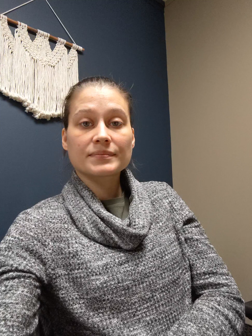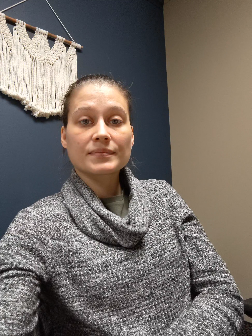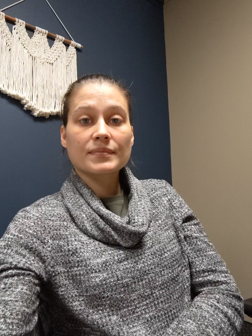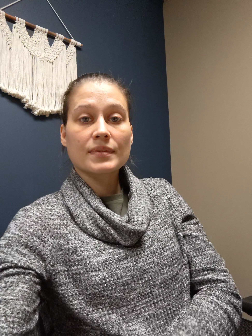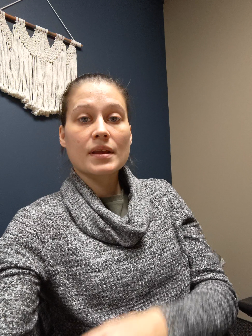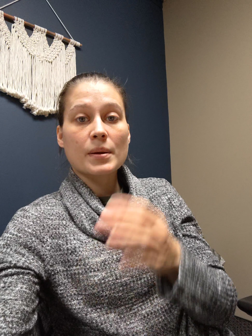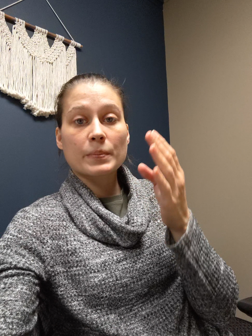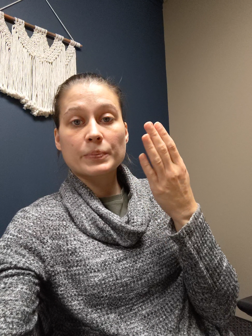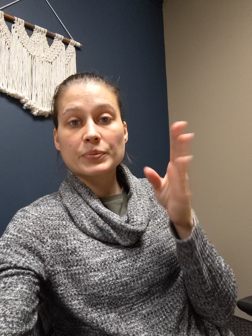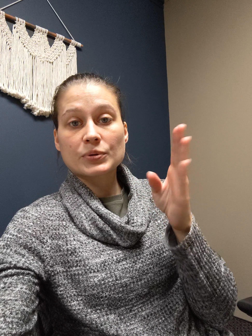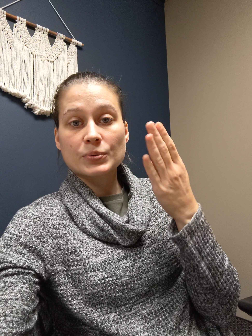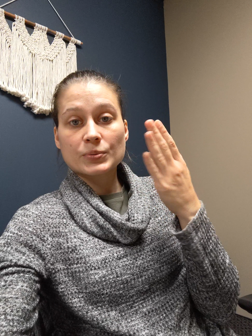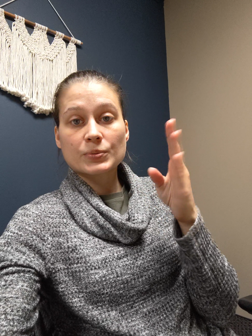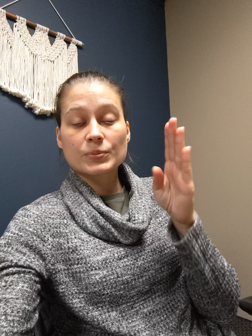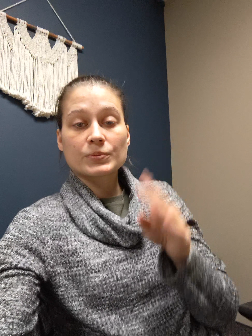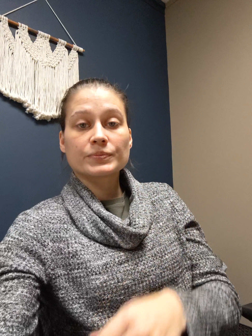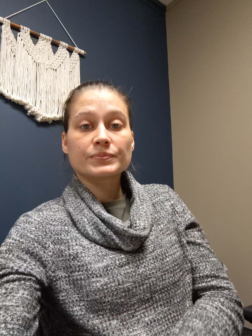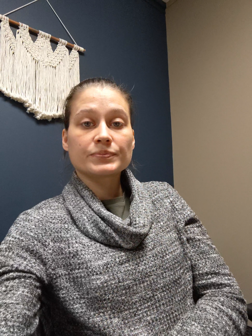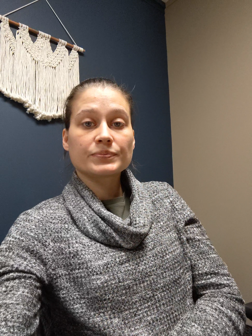blue